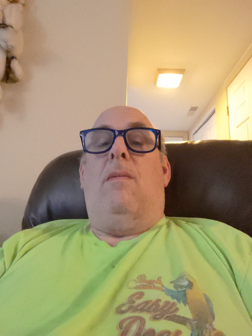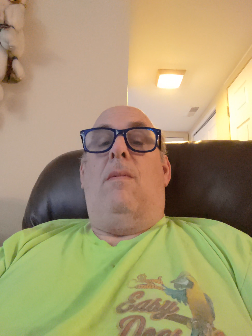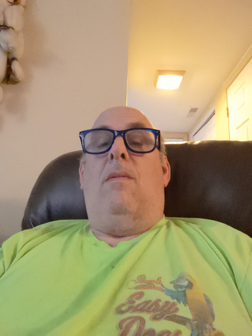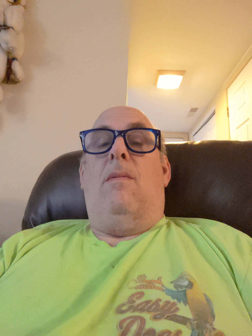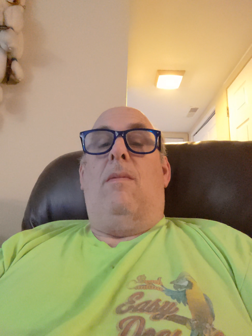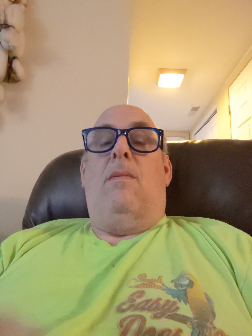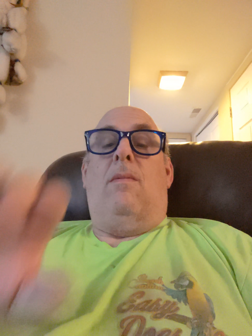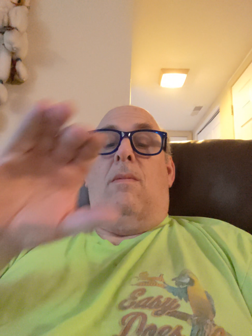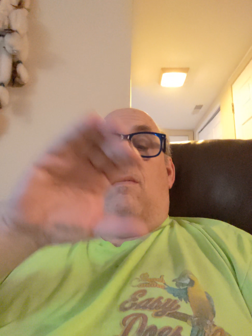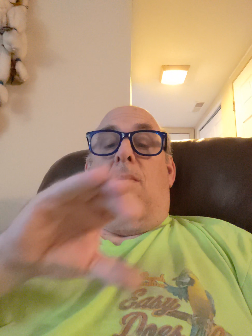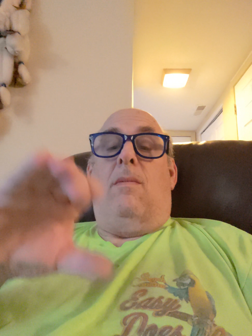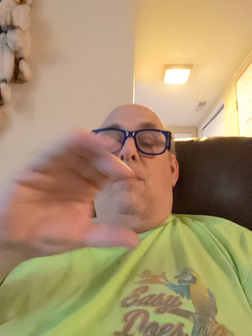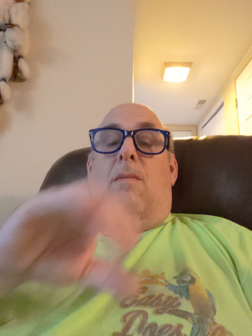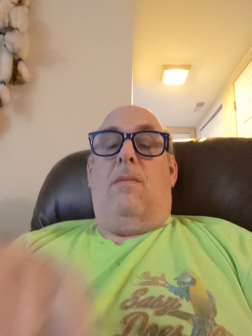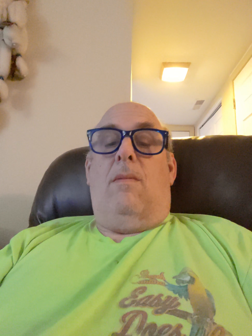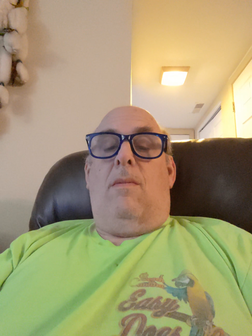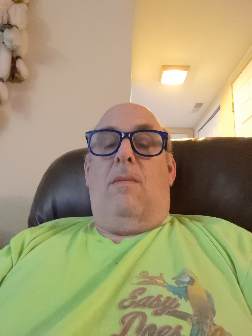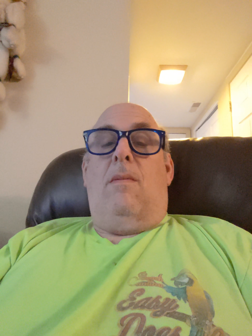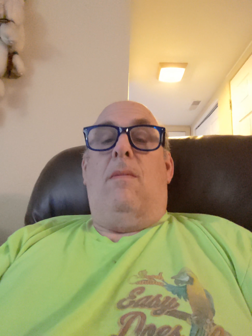chocolate